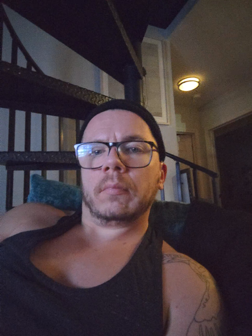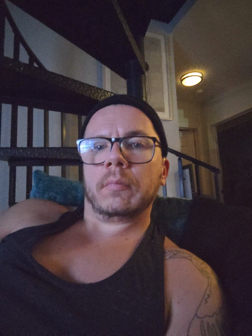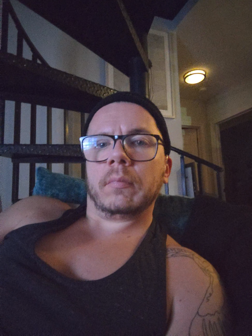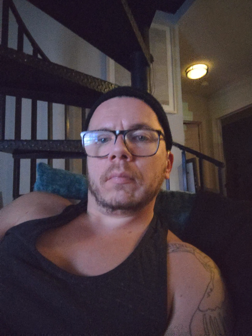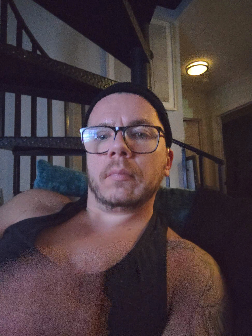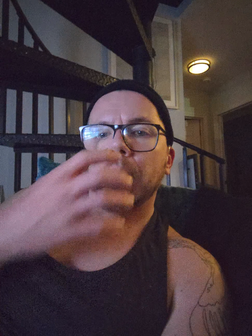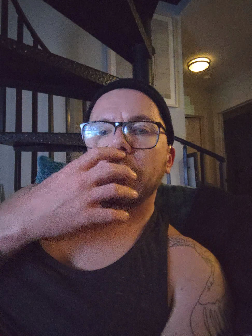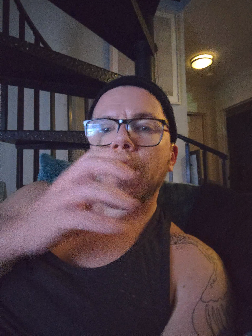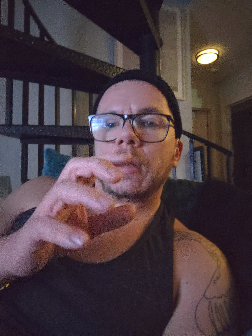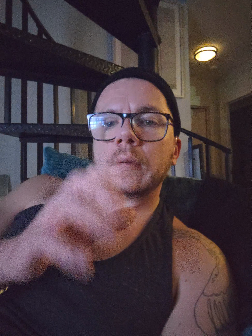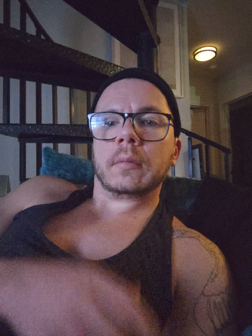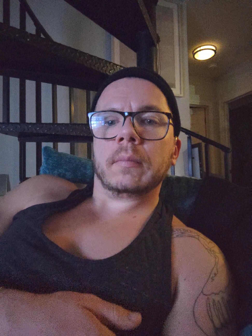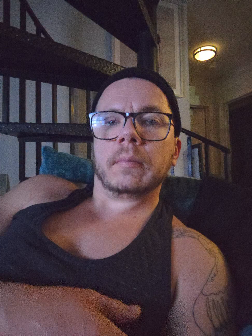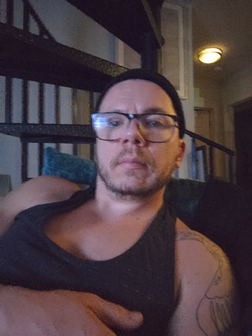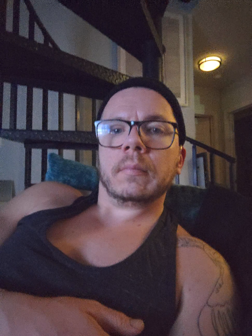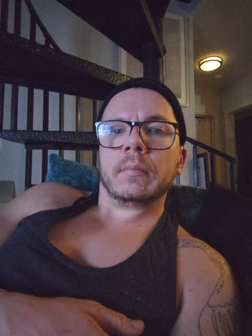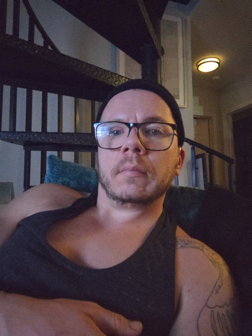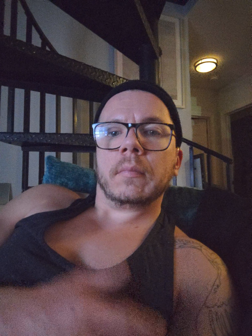hot